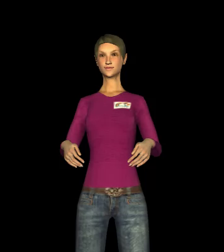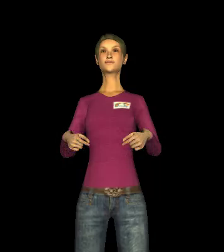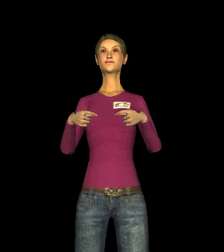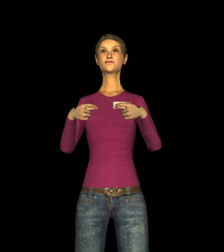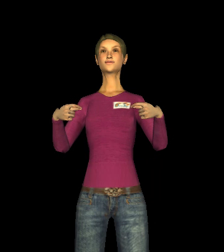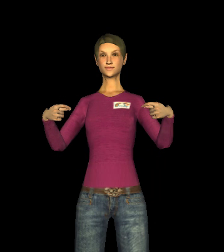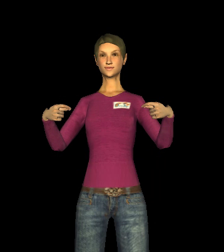واسع